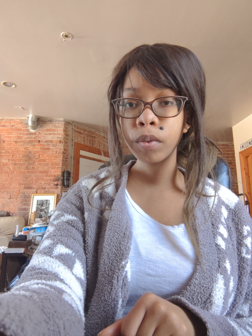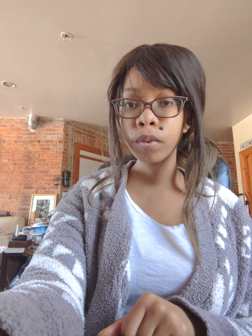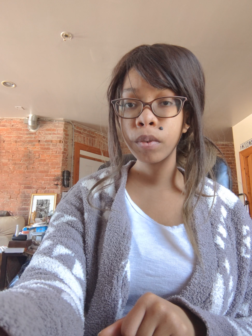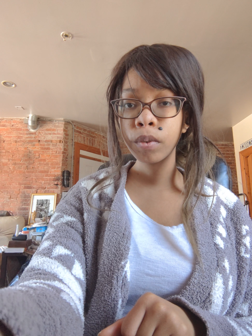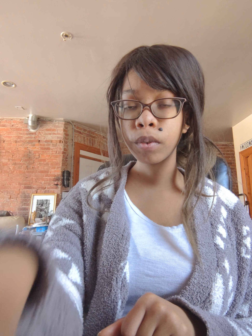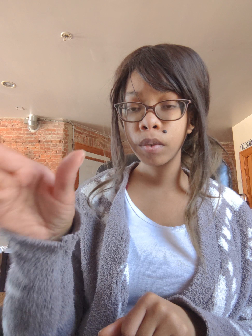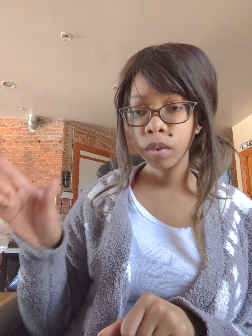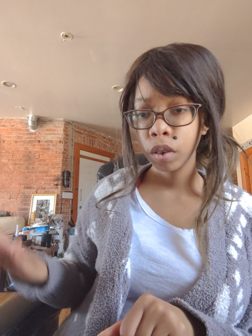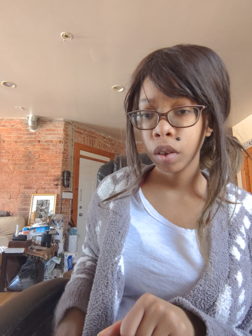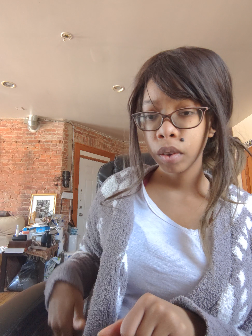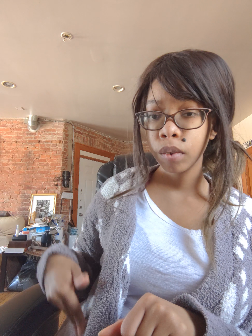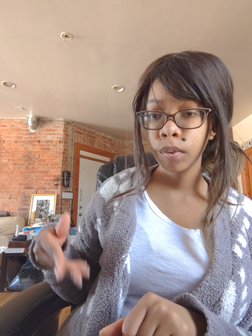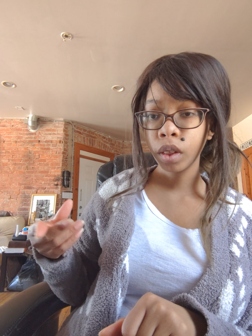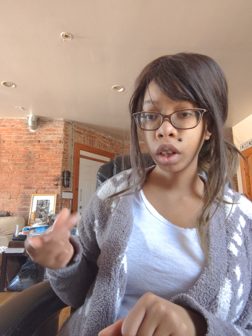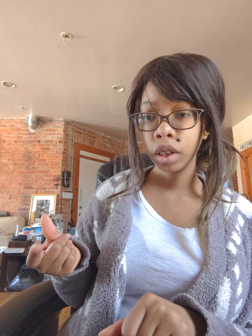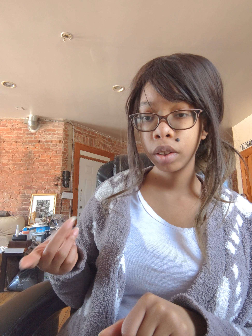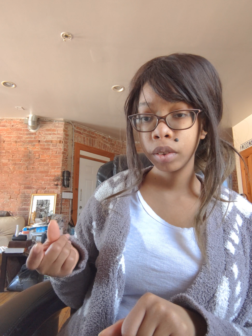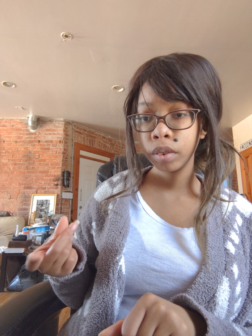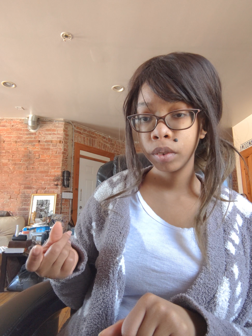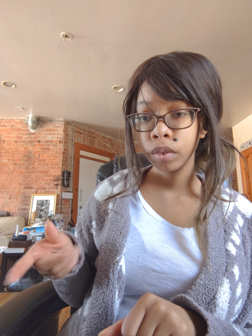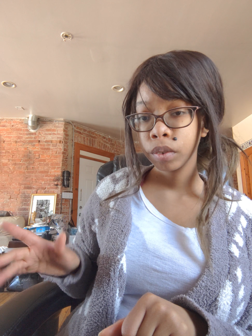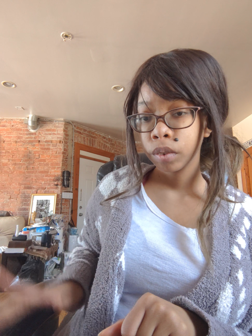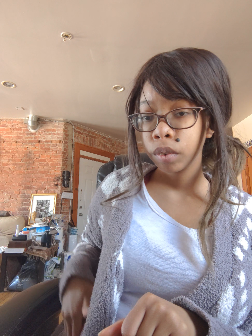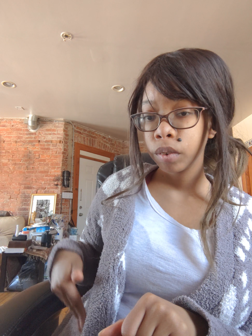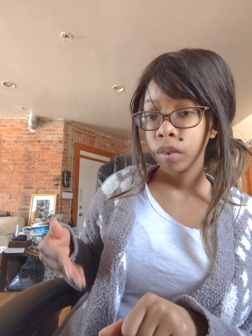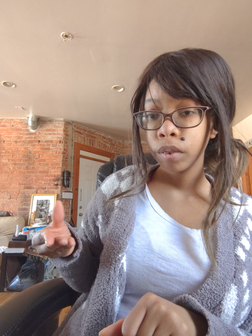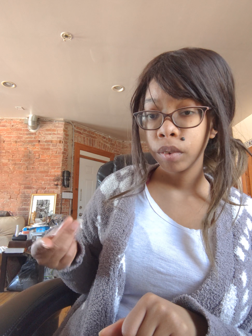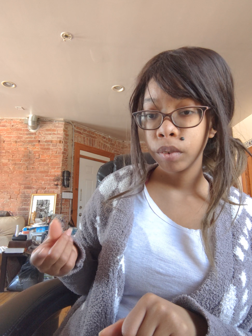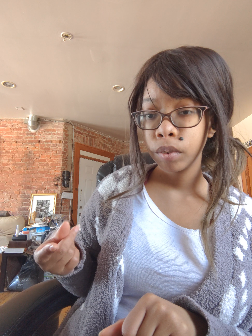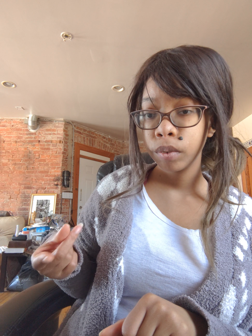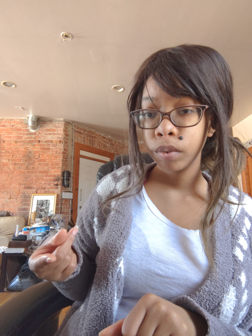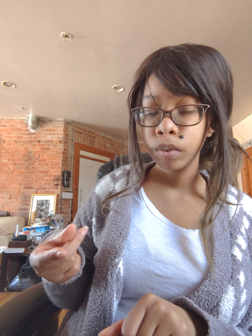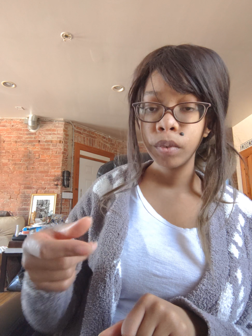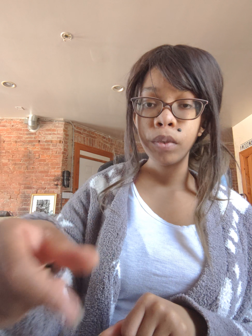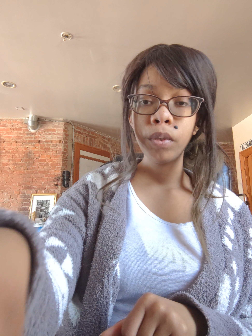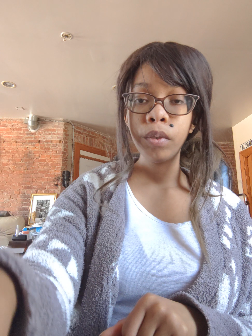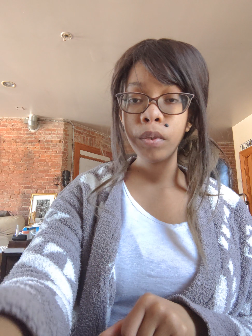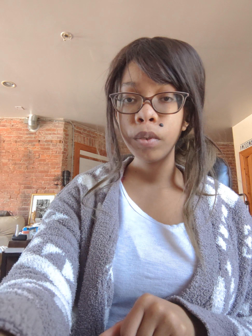dog